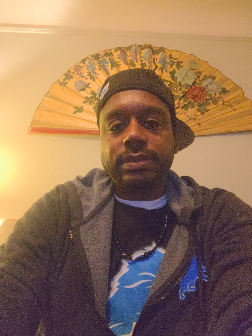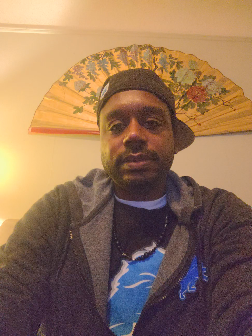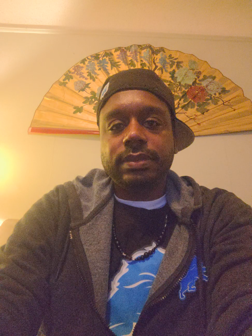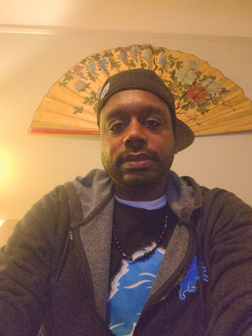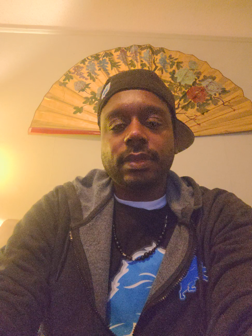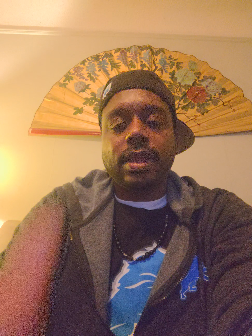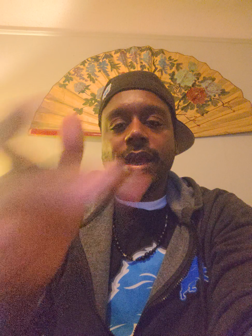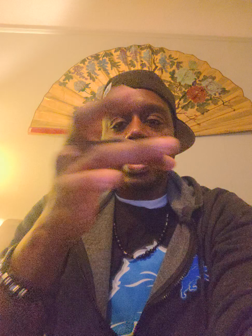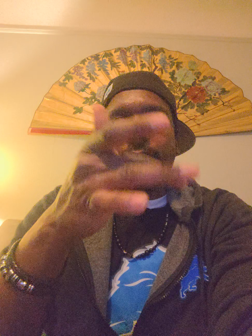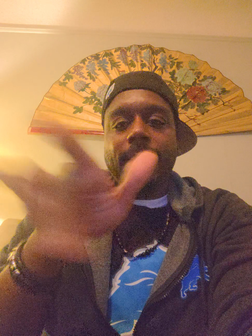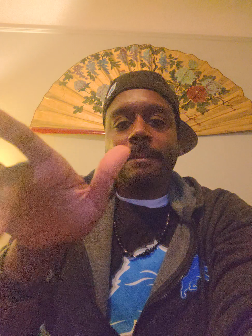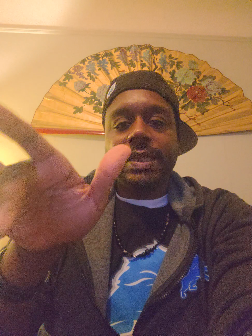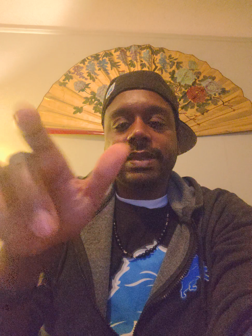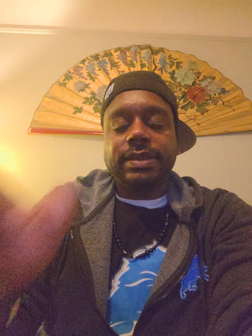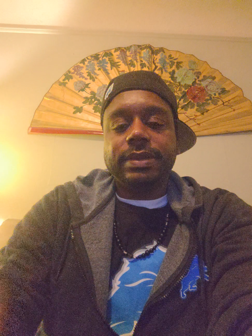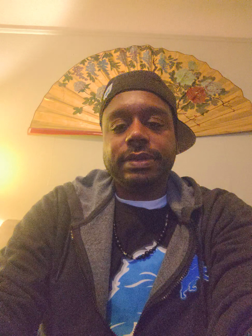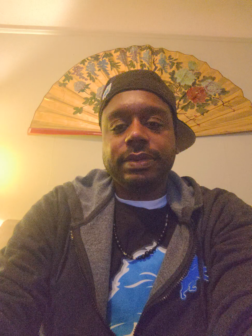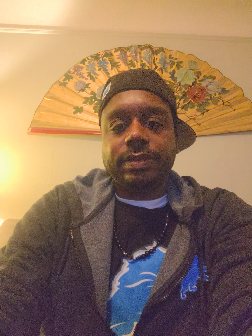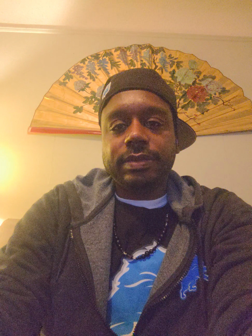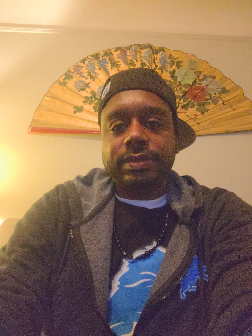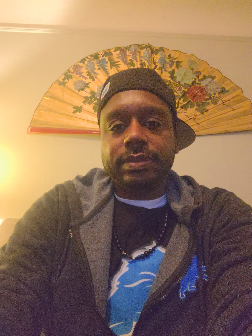empty